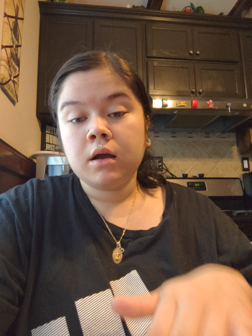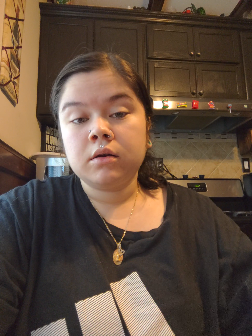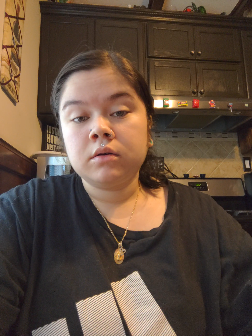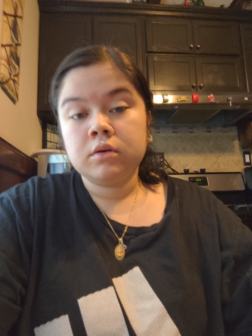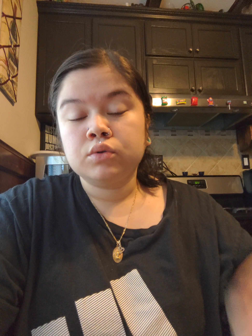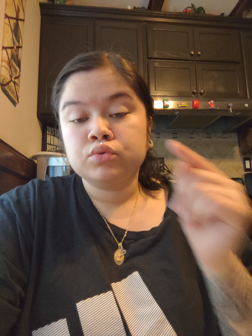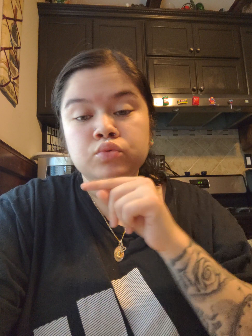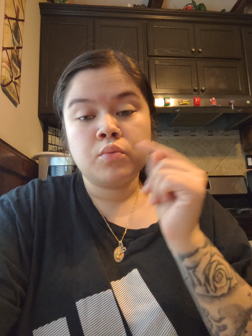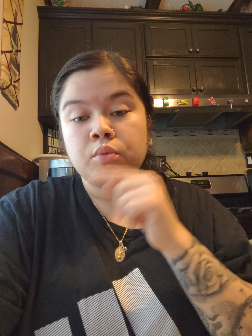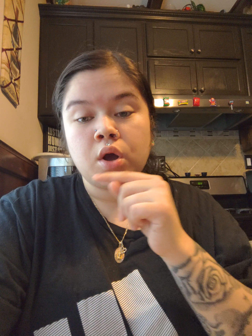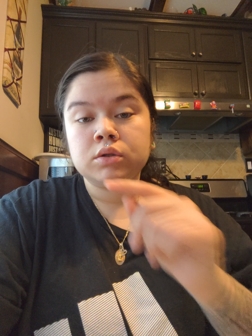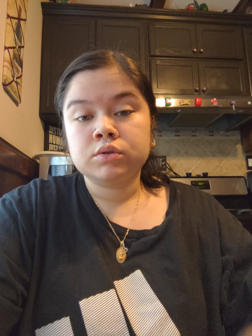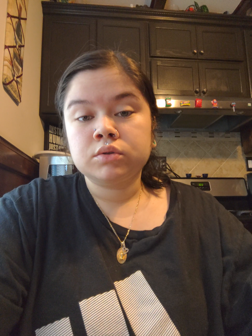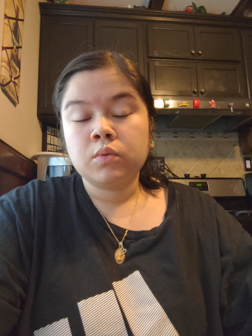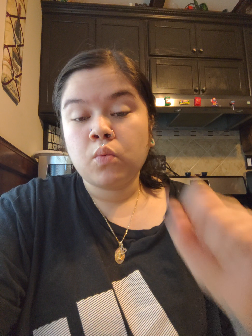toothbrush